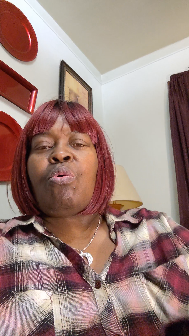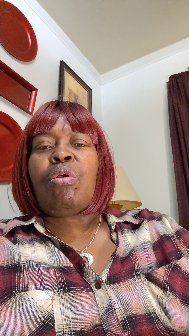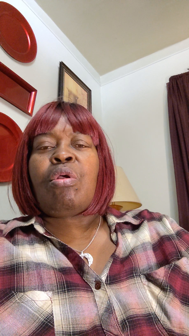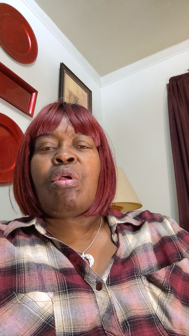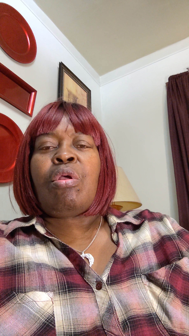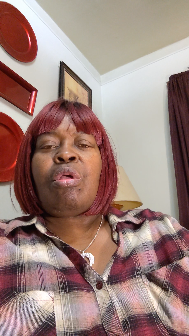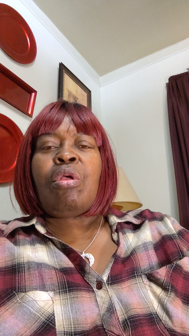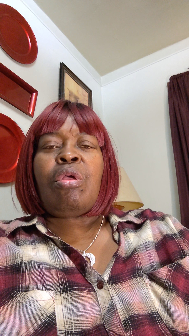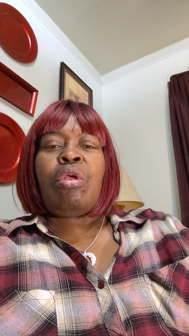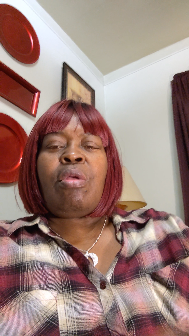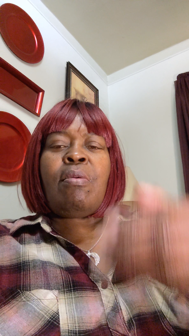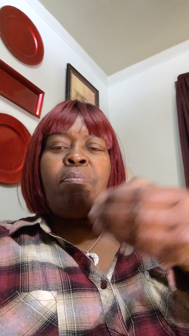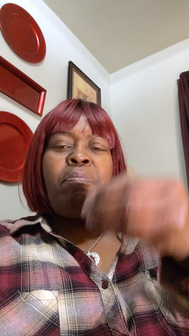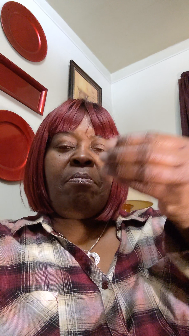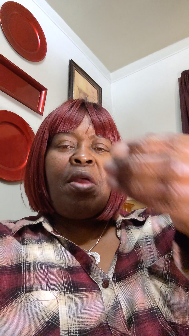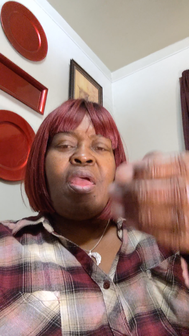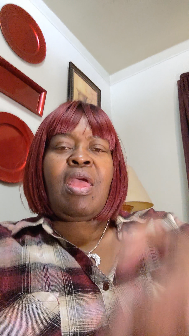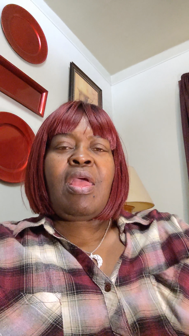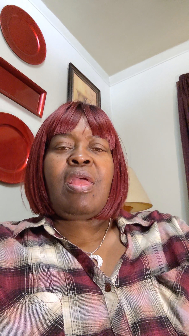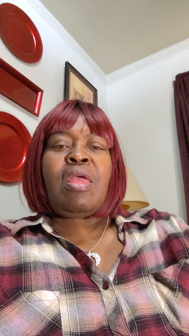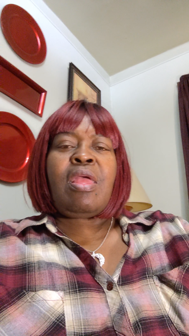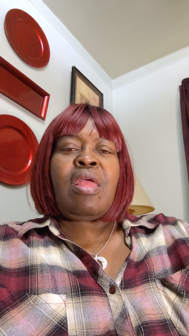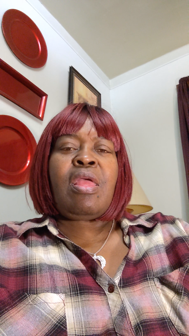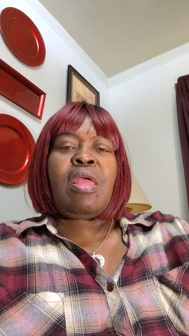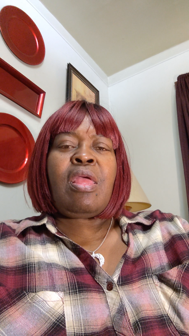buy